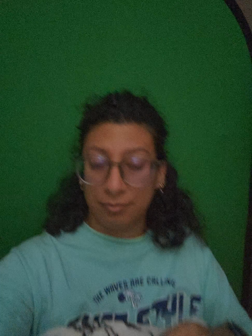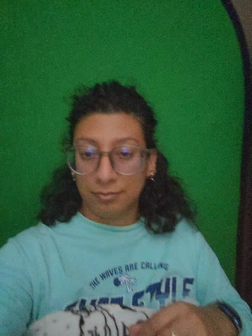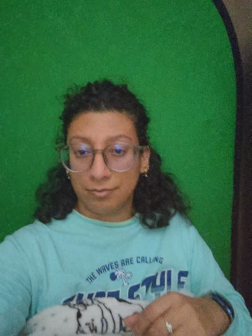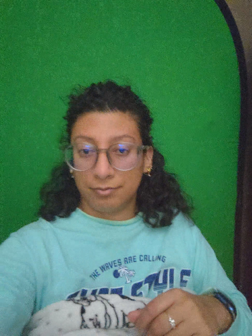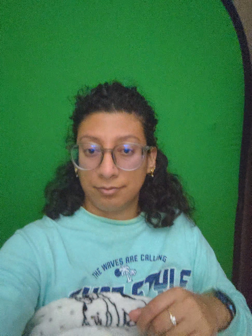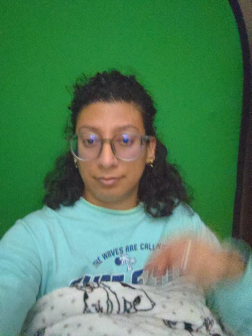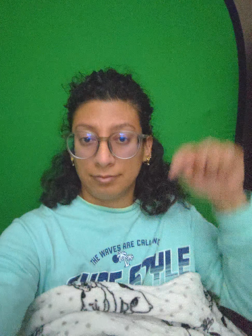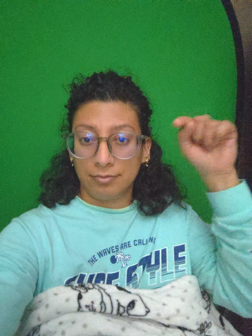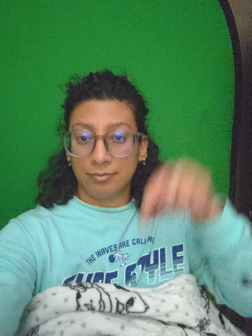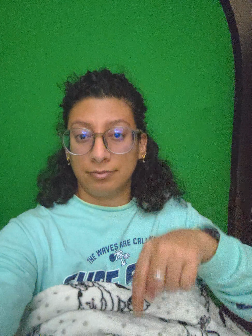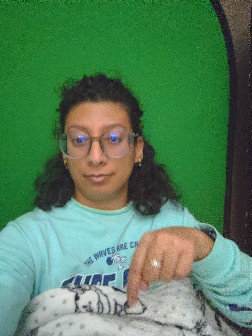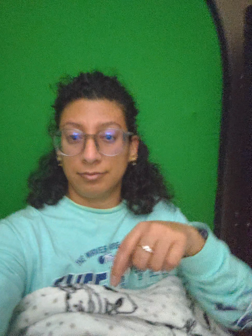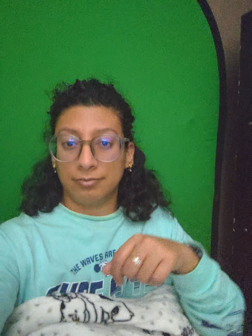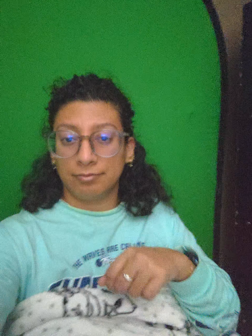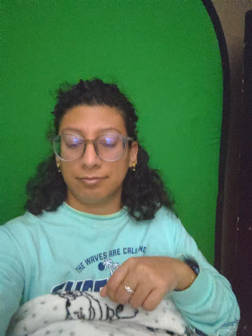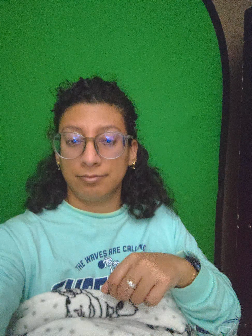down